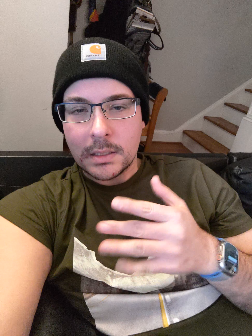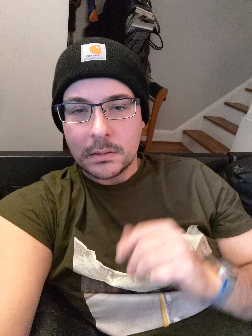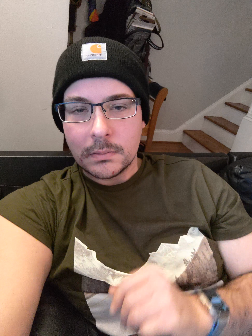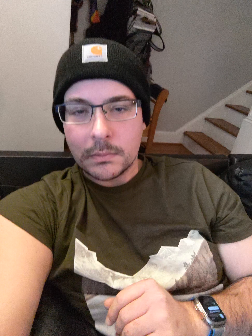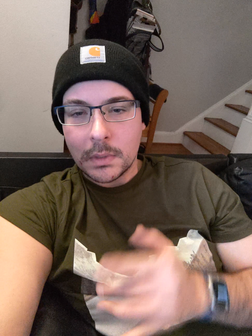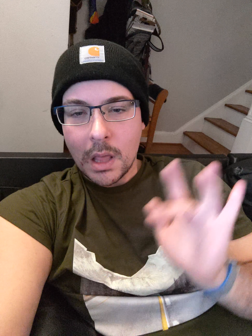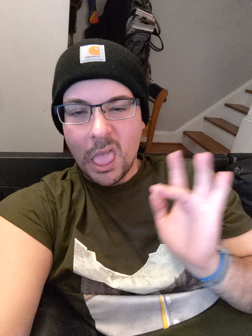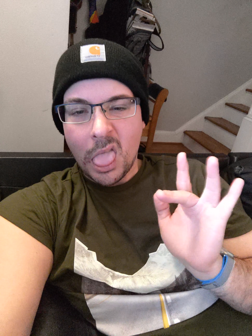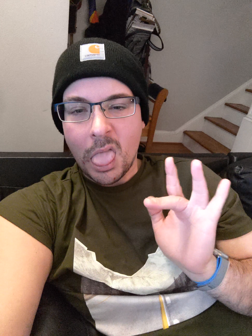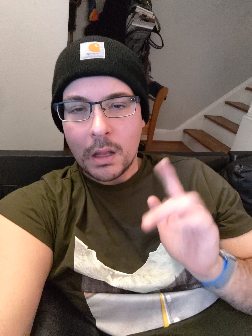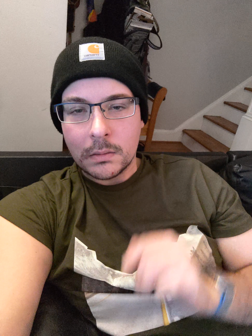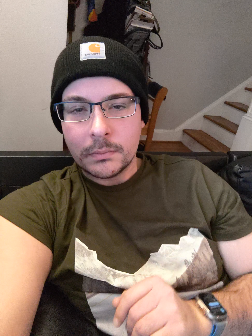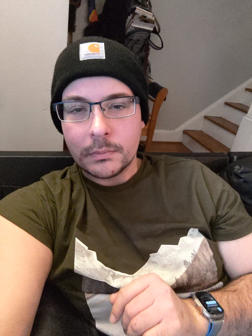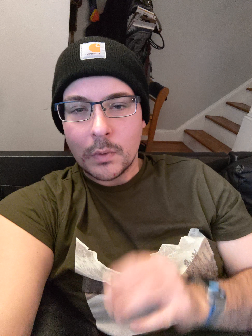yucky